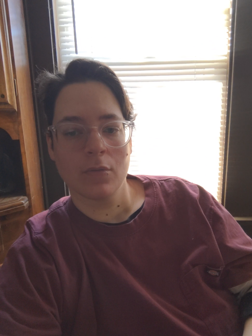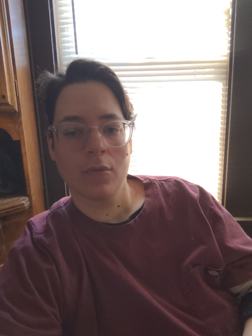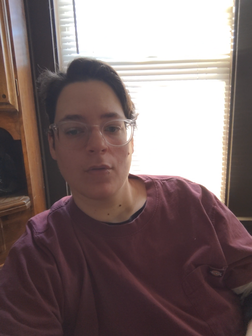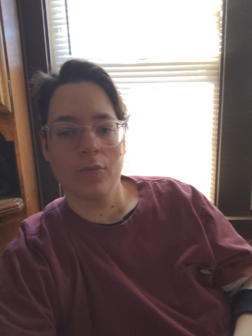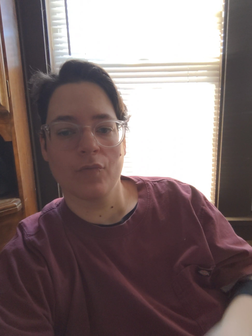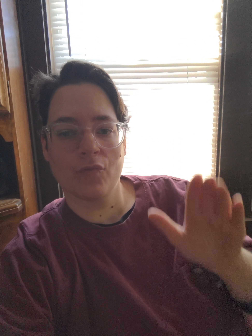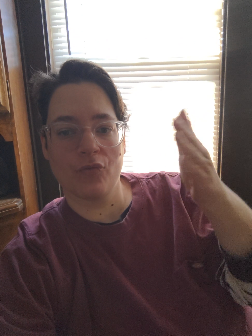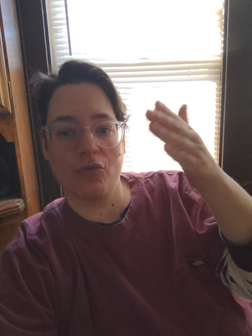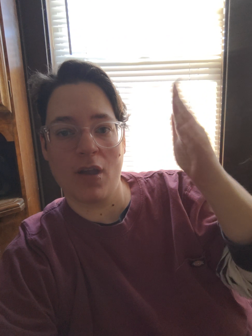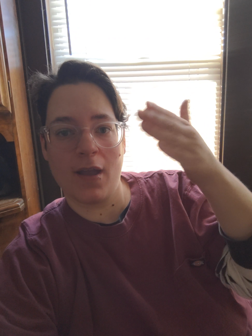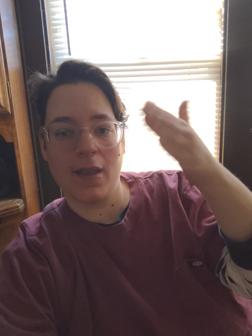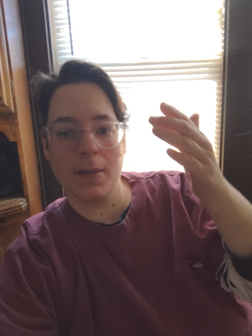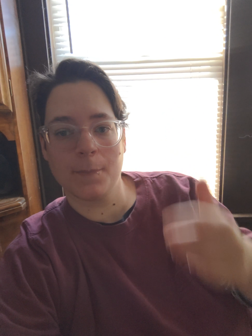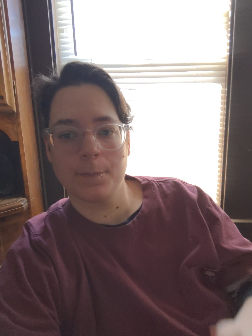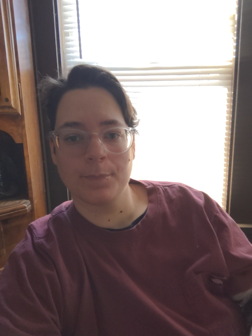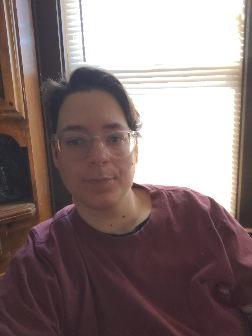flag